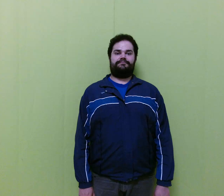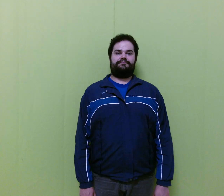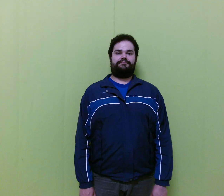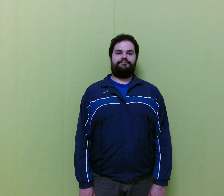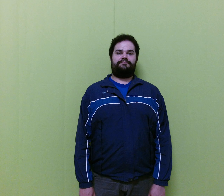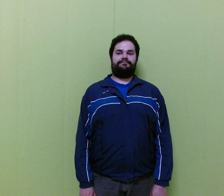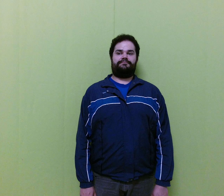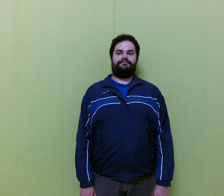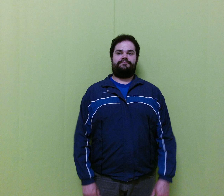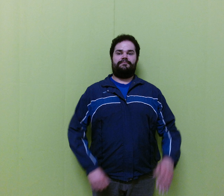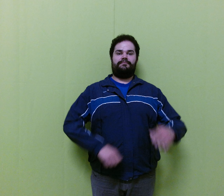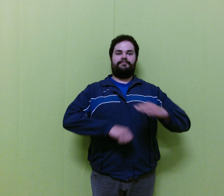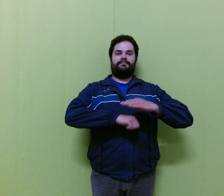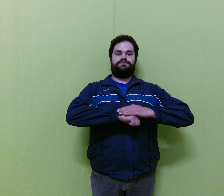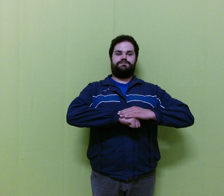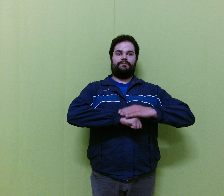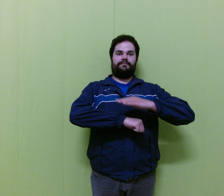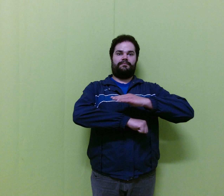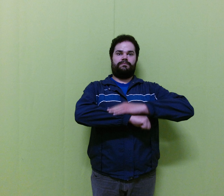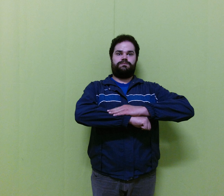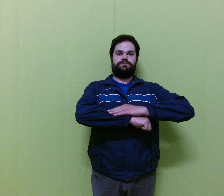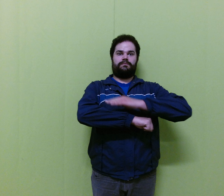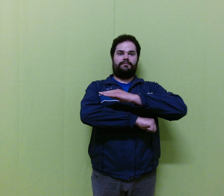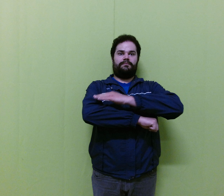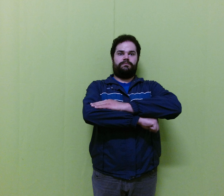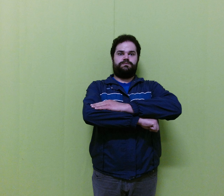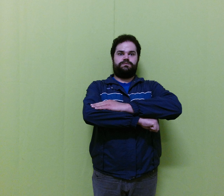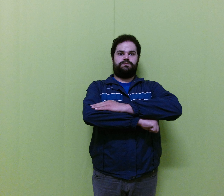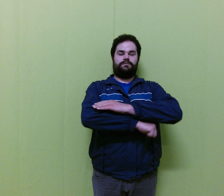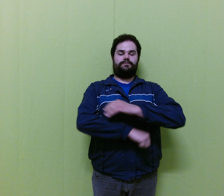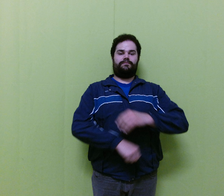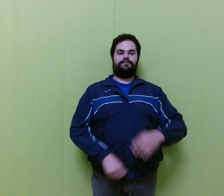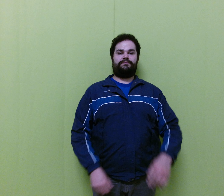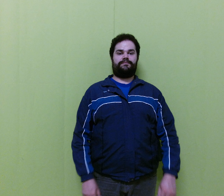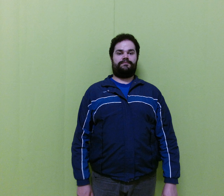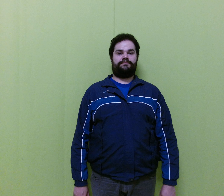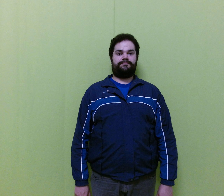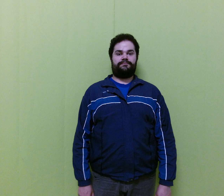sapo